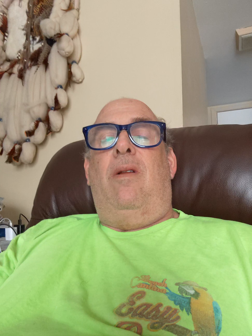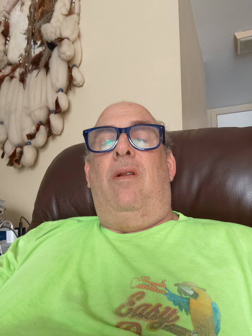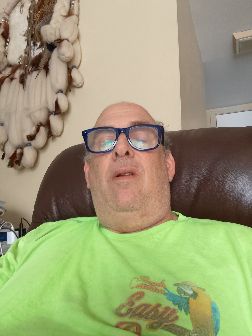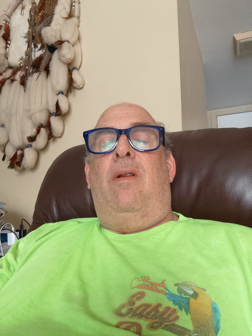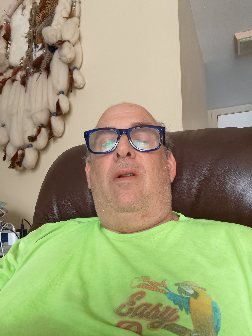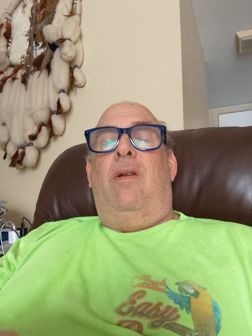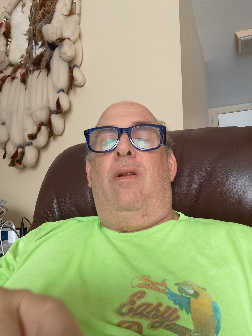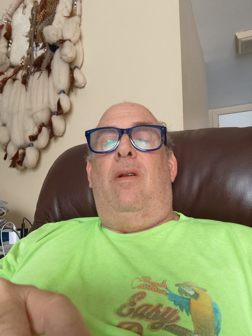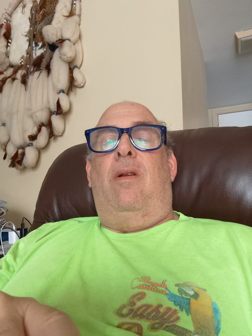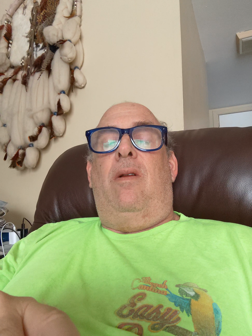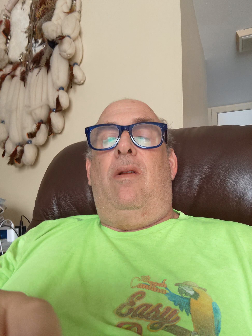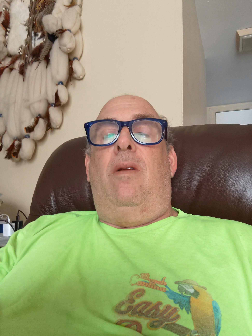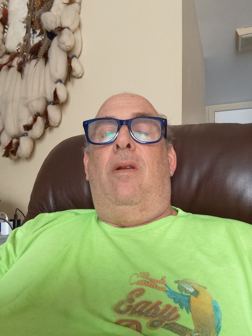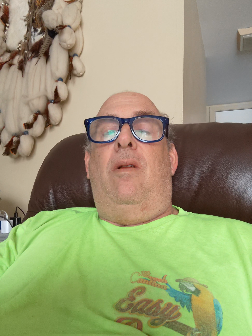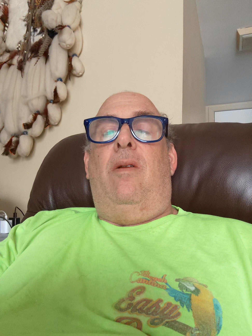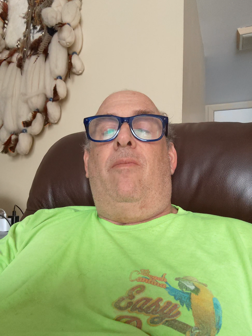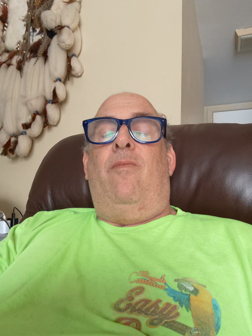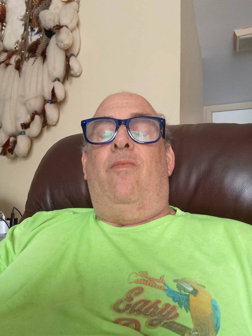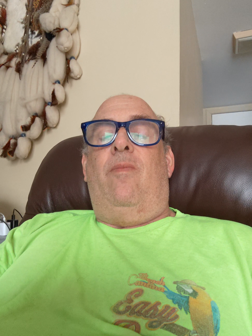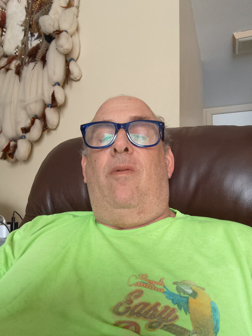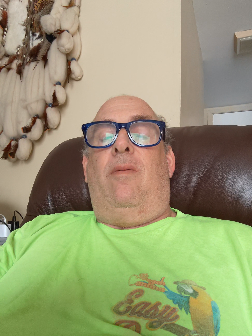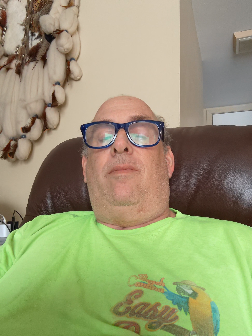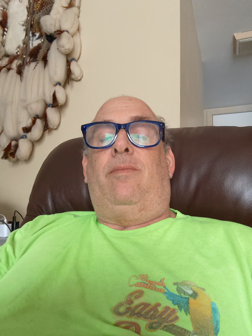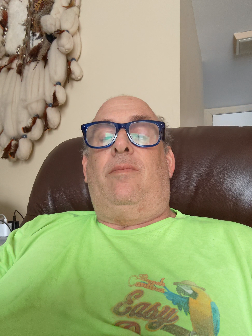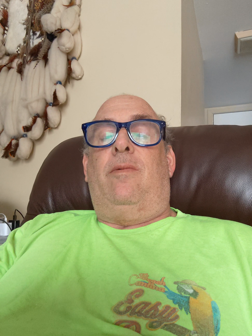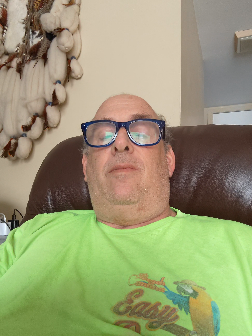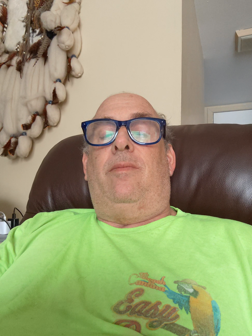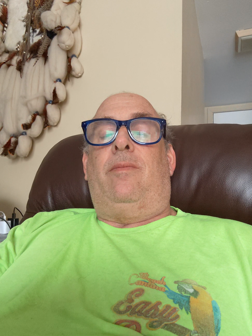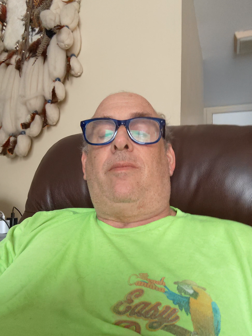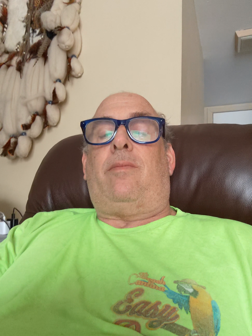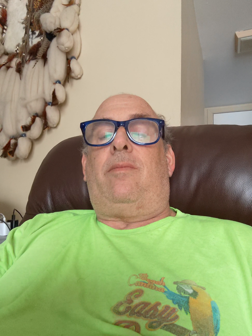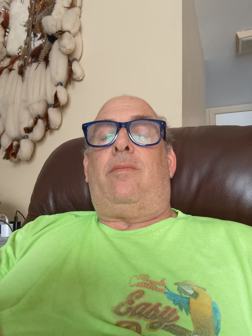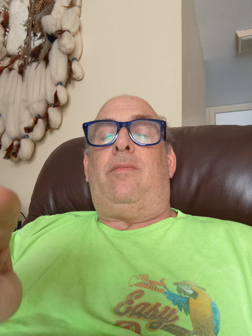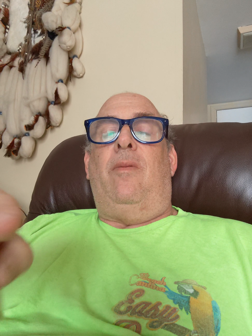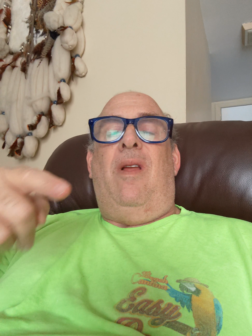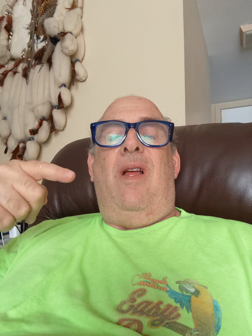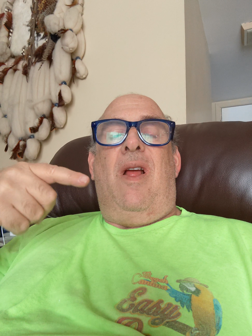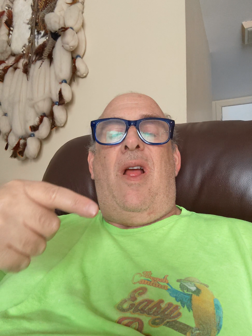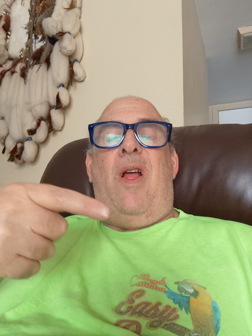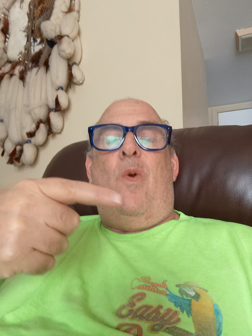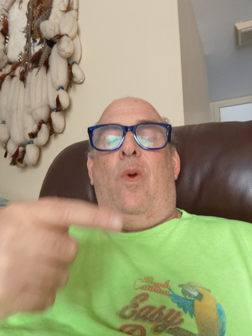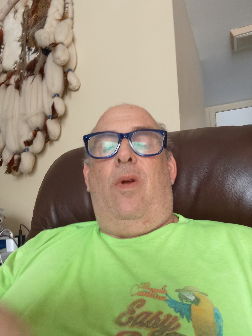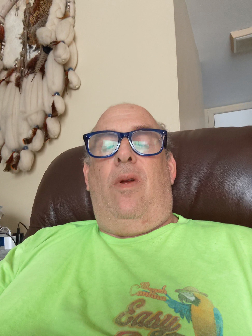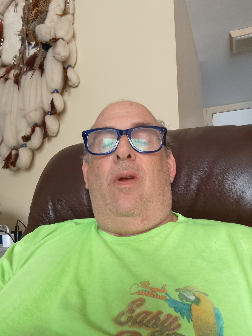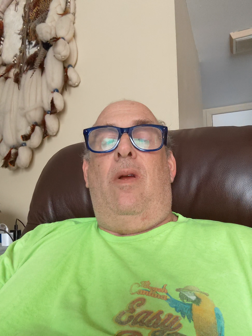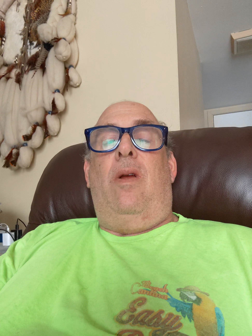owie